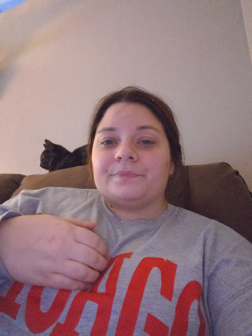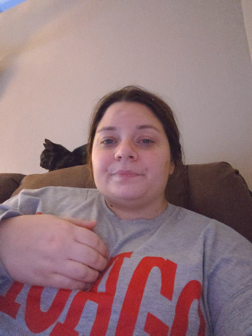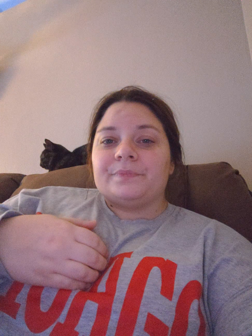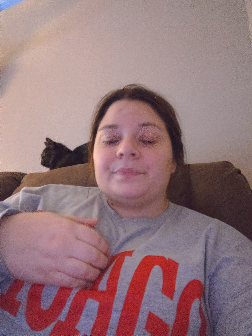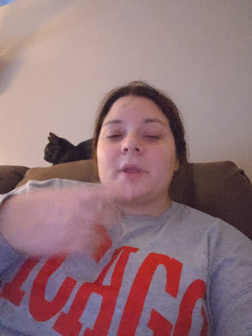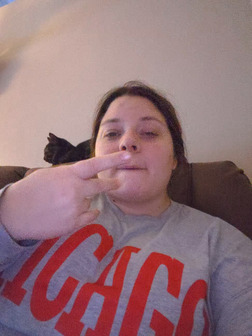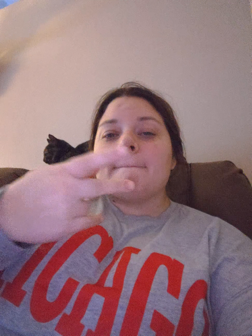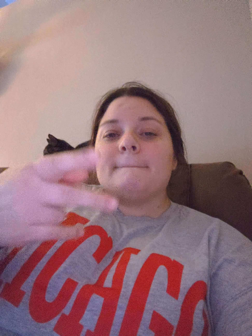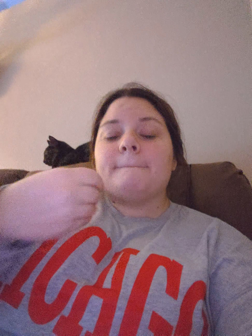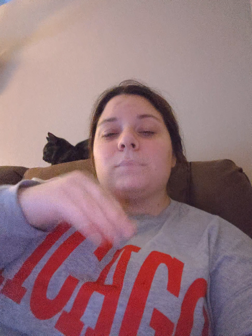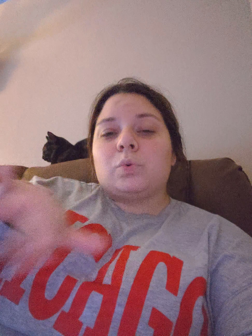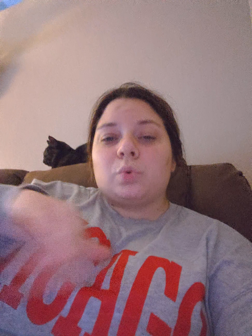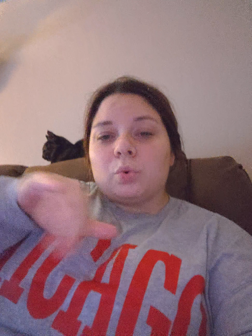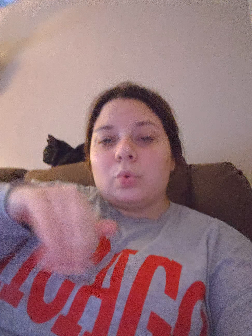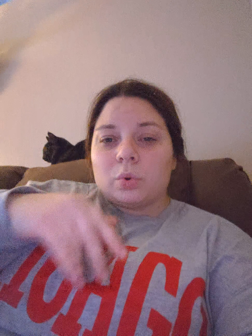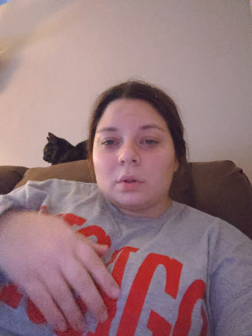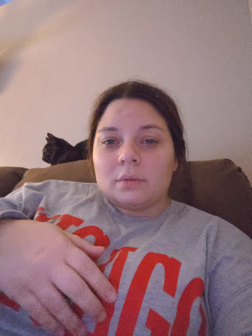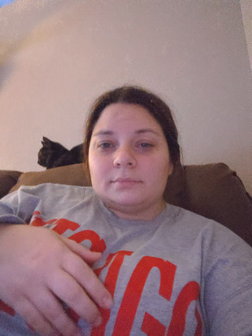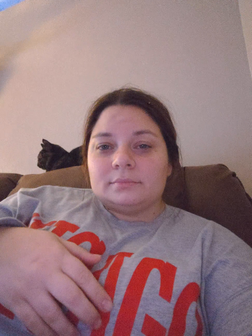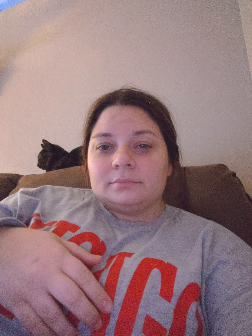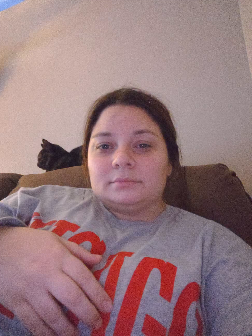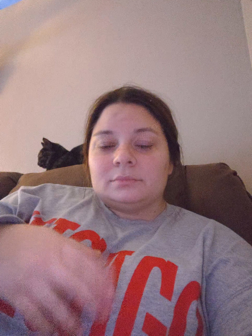pool